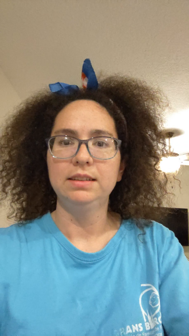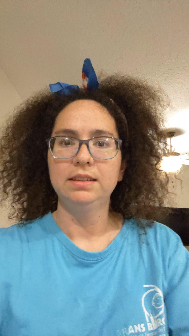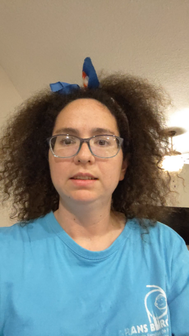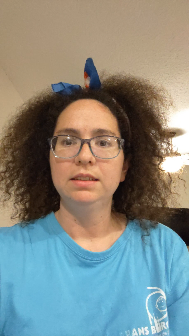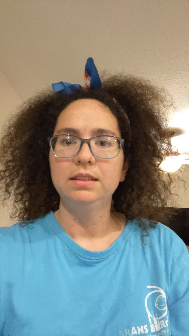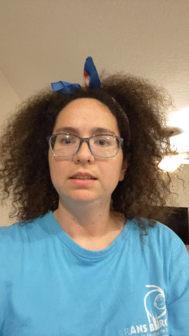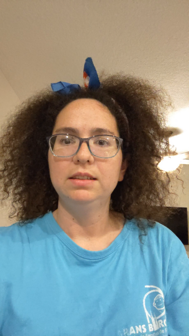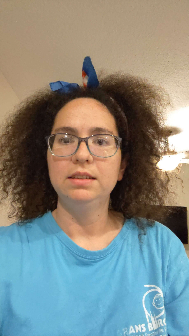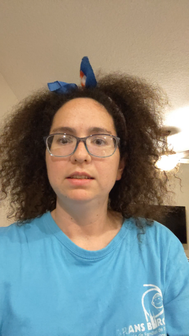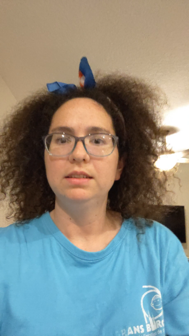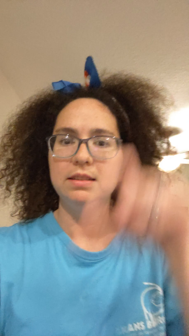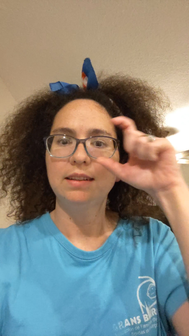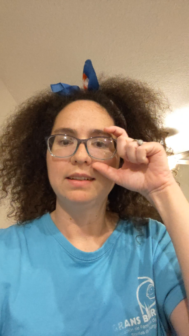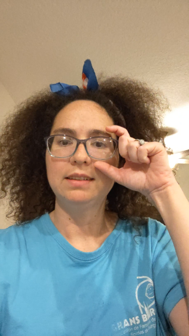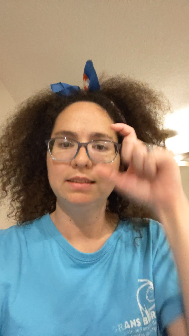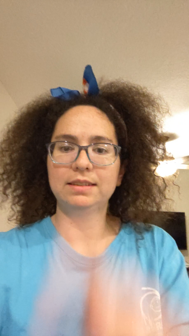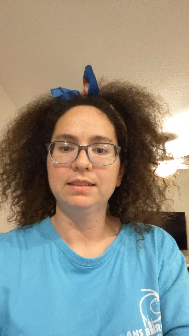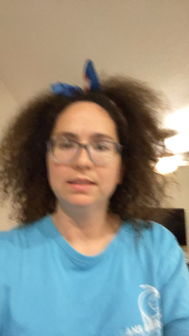glasses